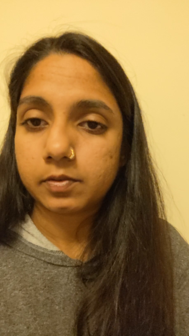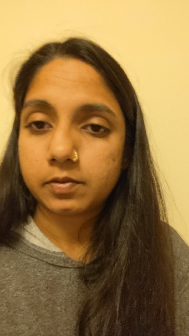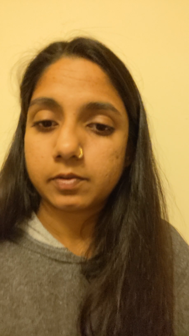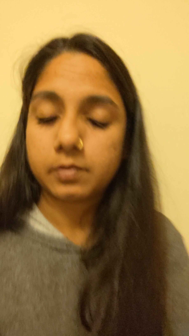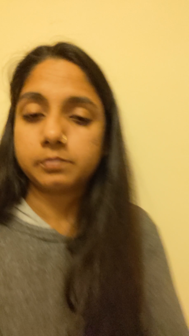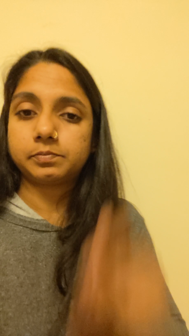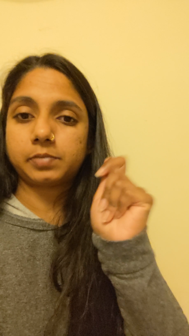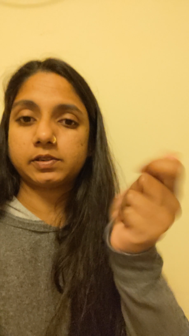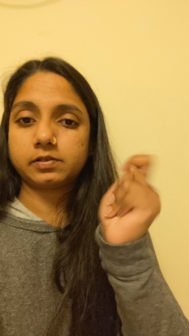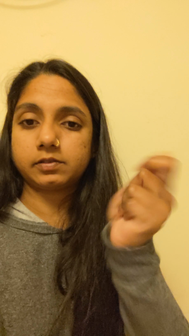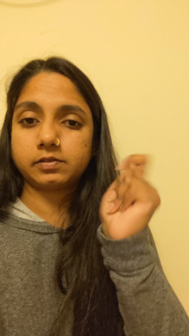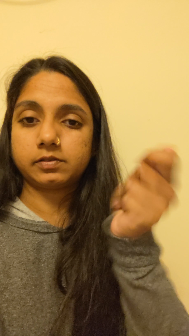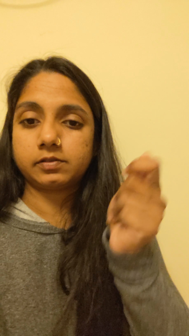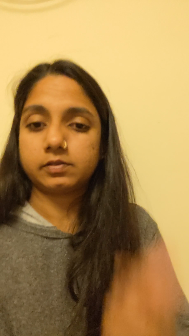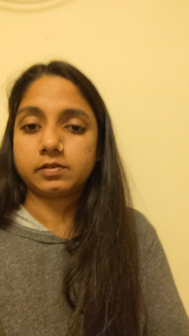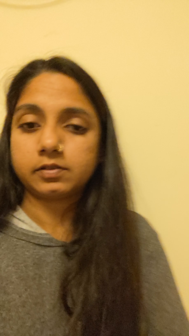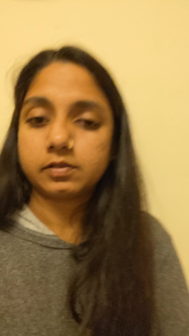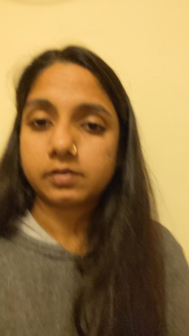bat